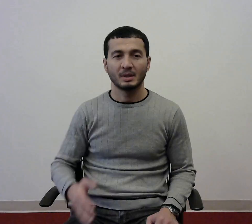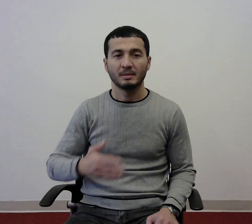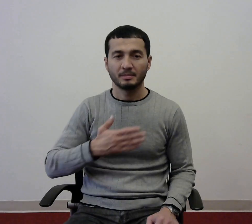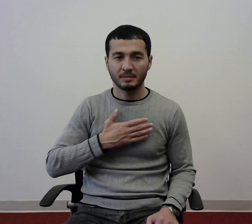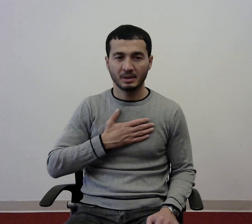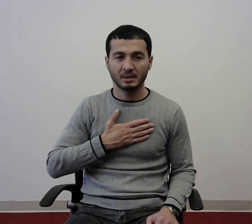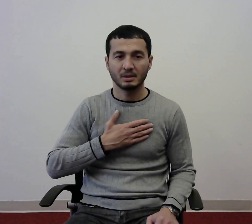mənim